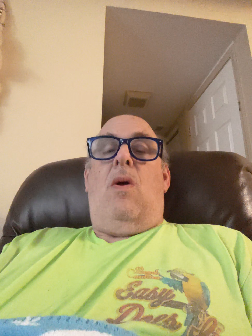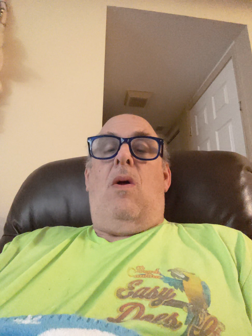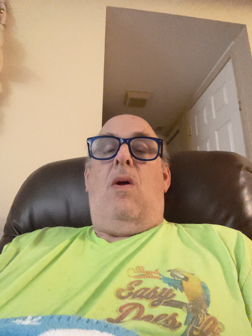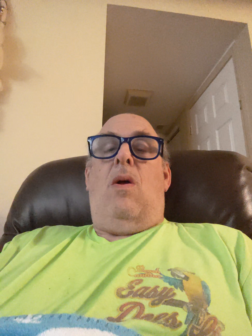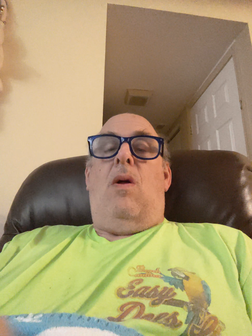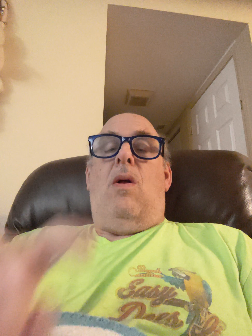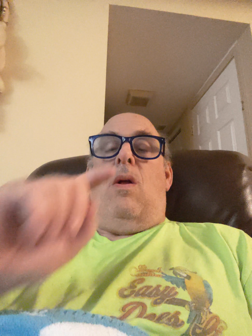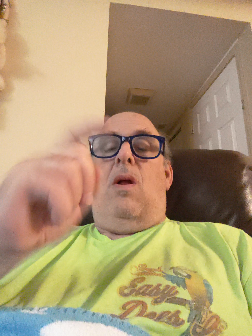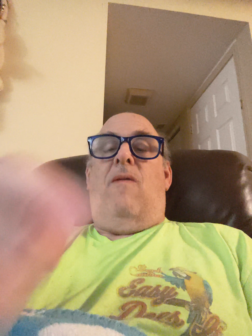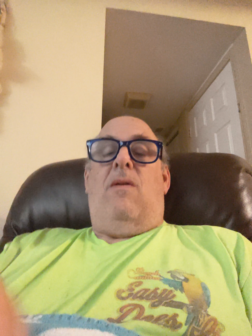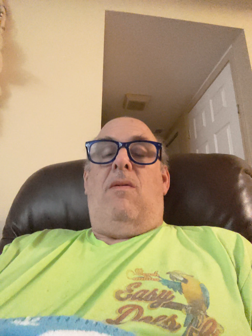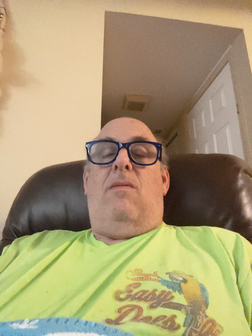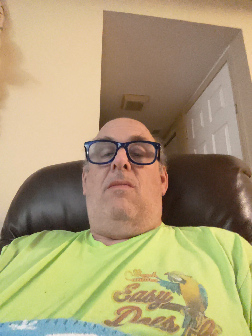gift